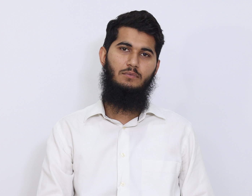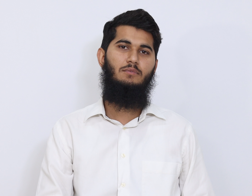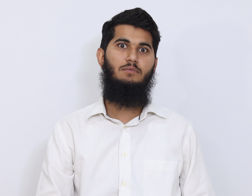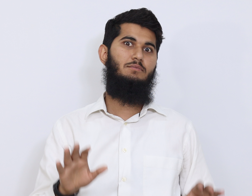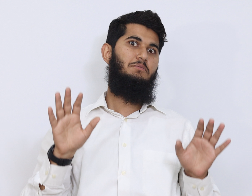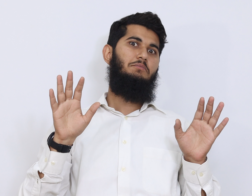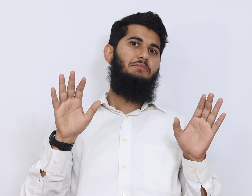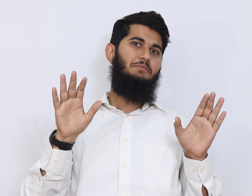scared